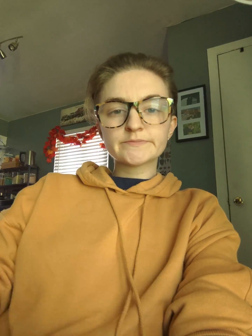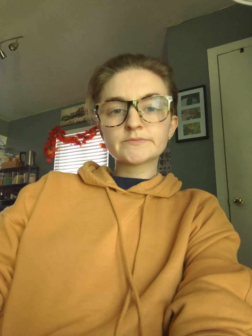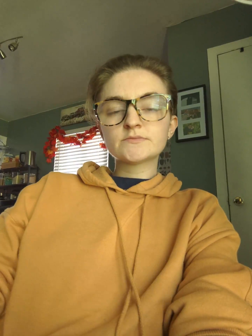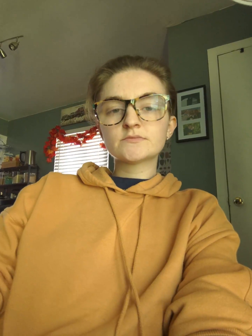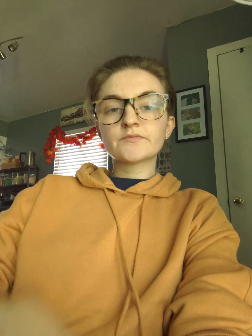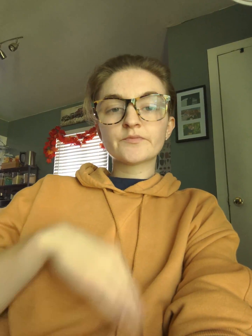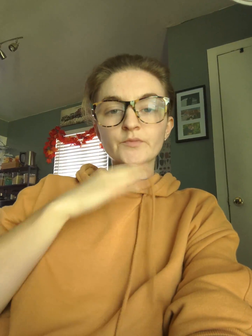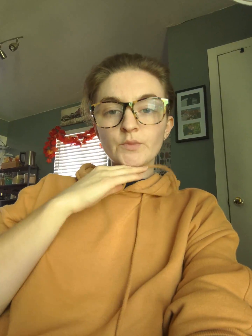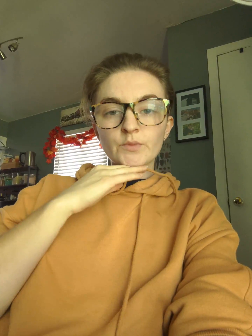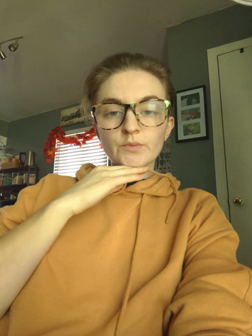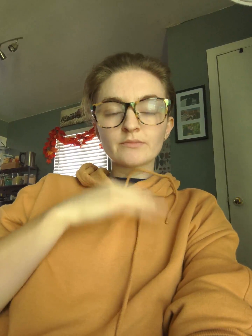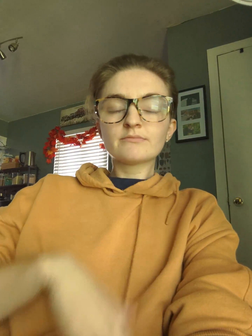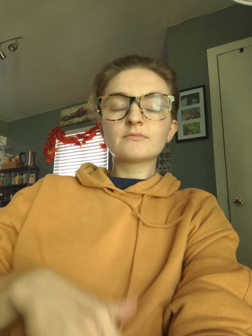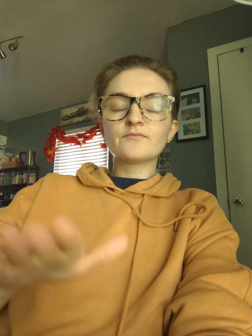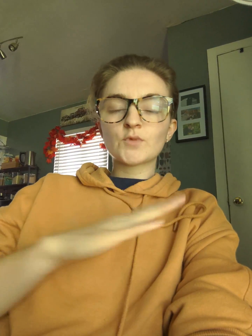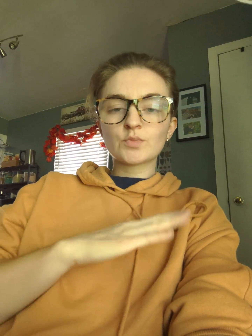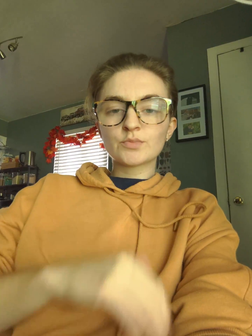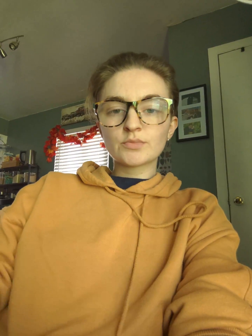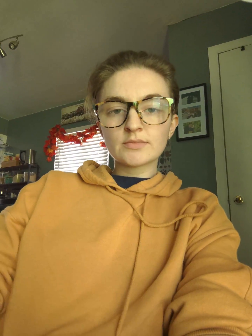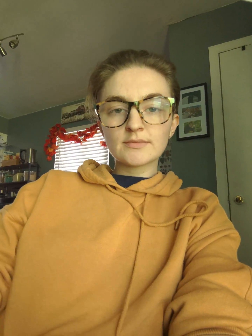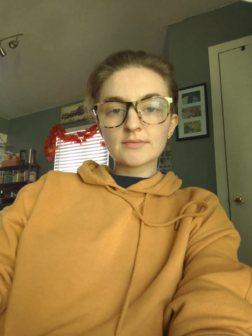full